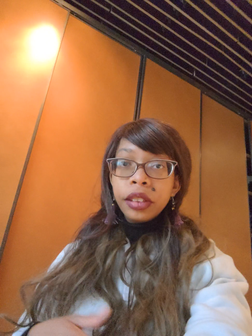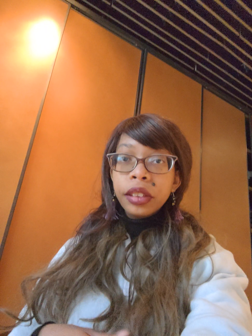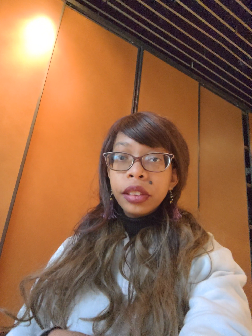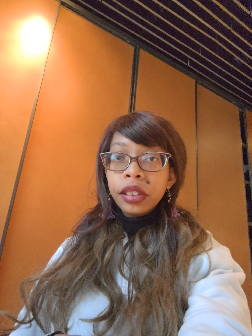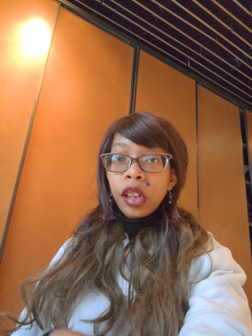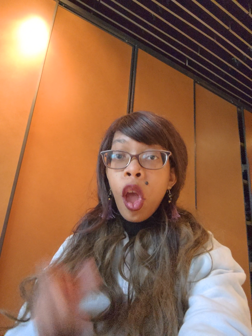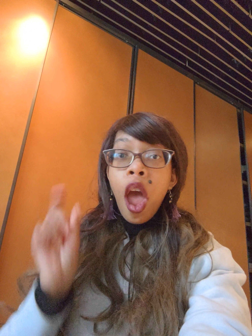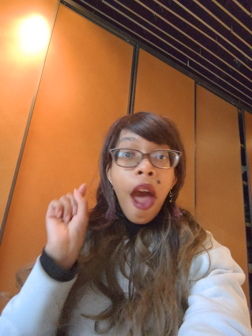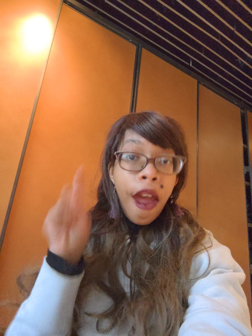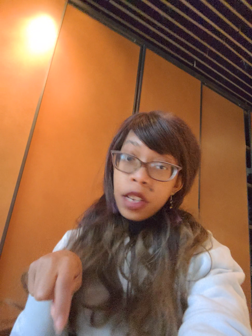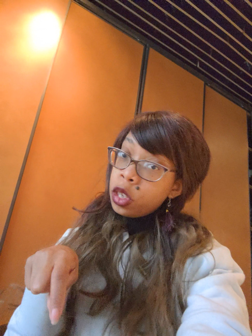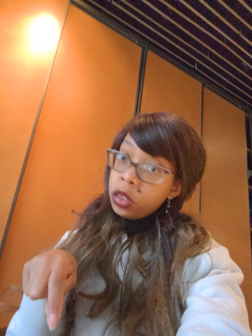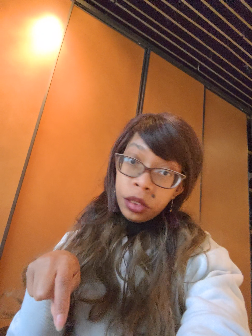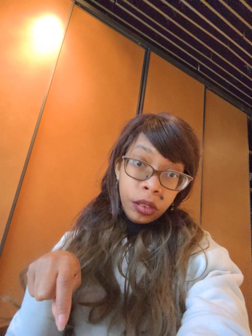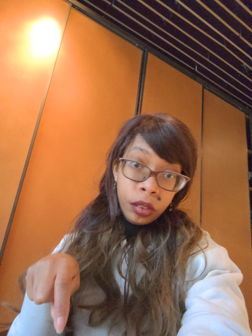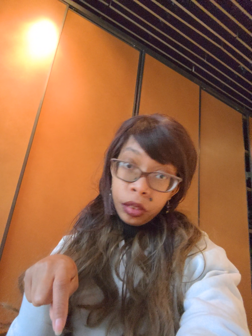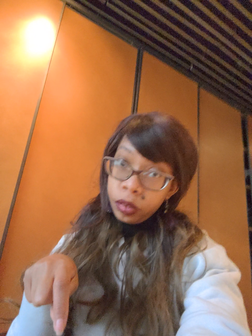have to